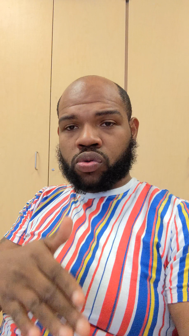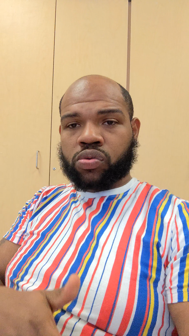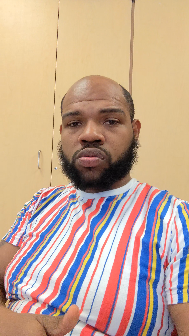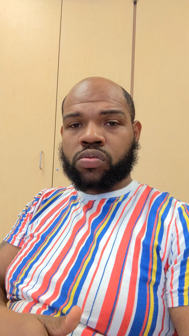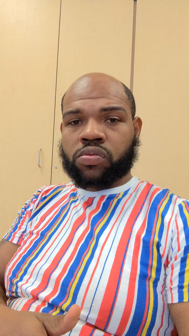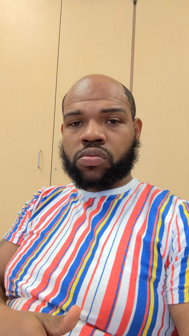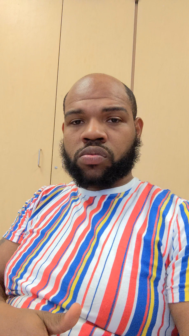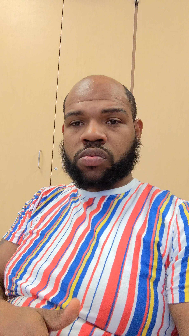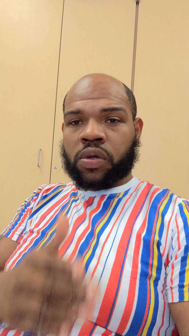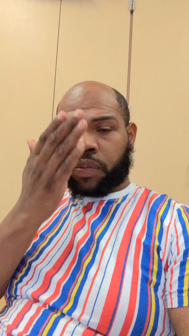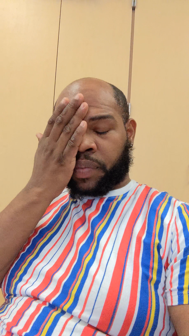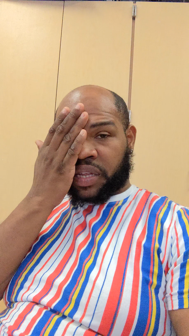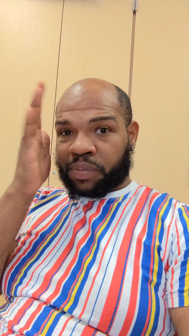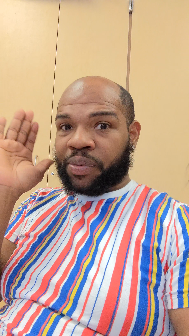peekaboo